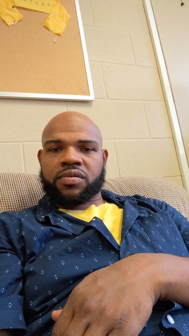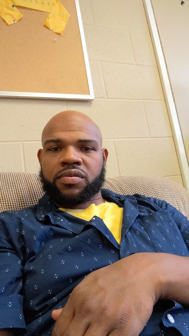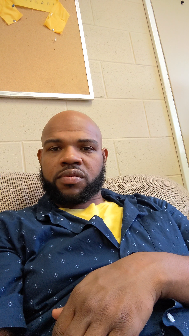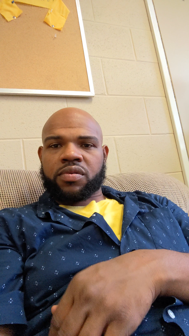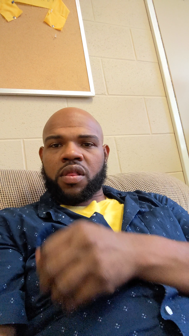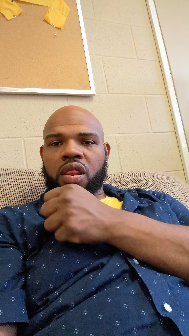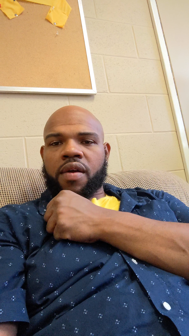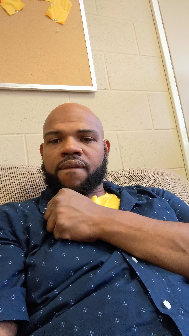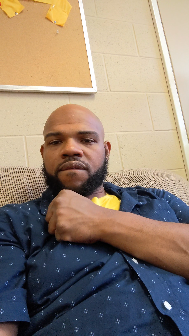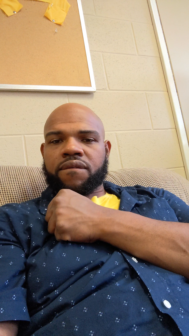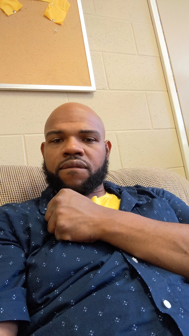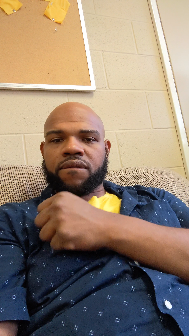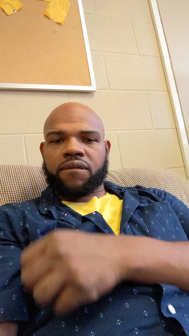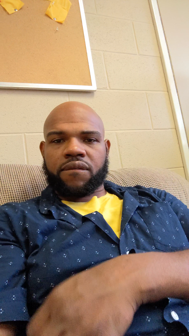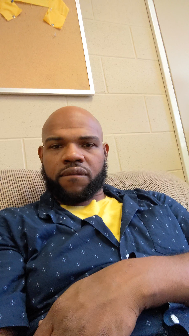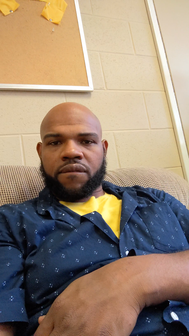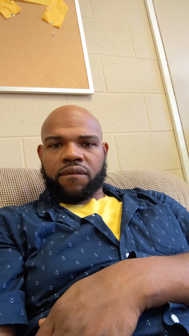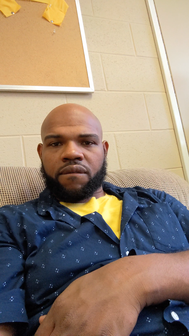love